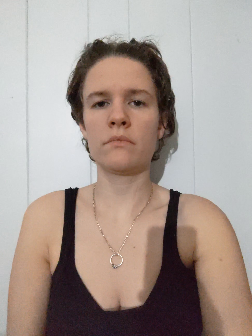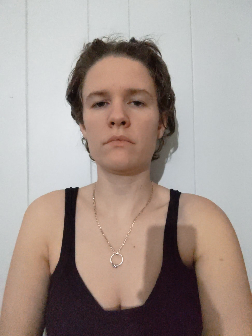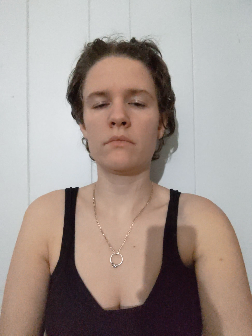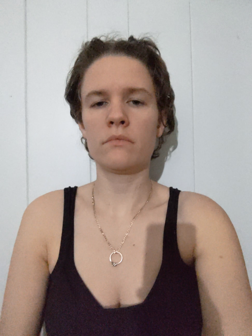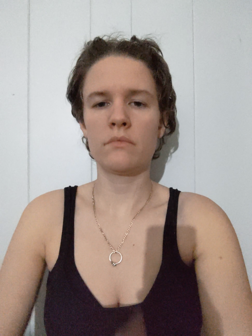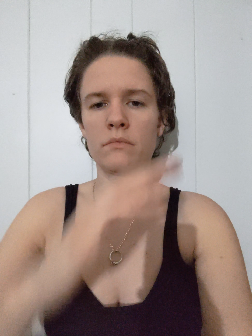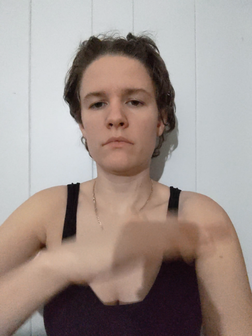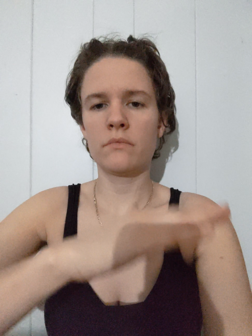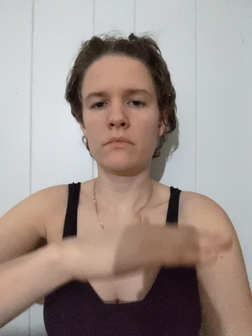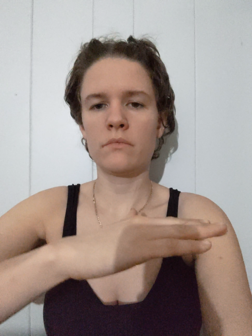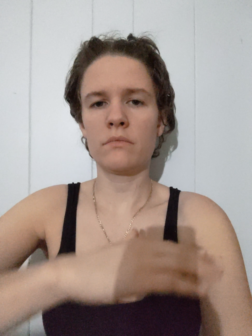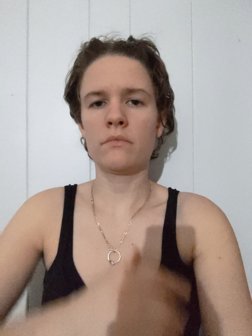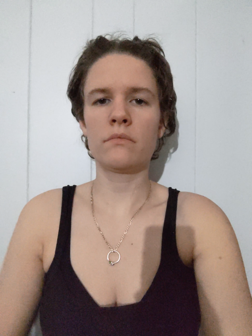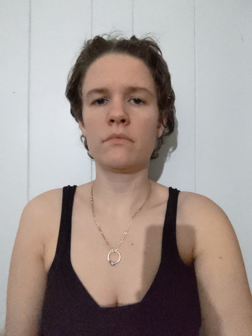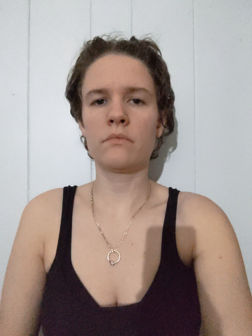table